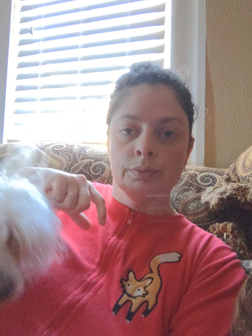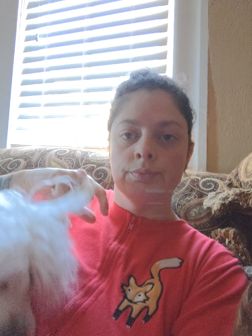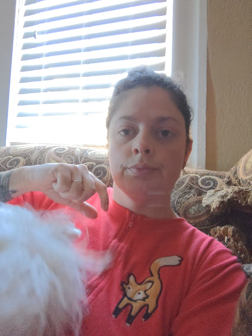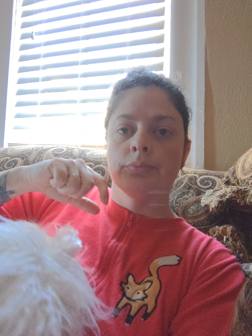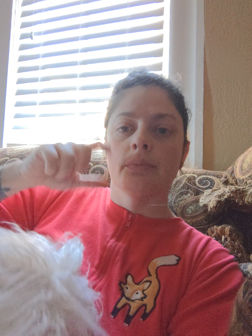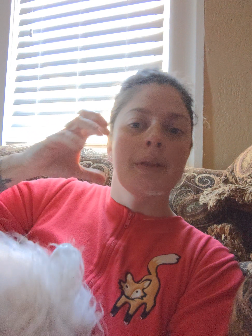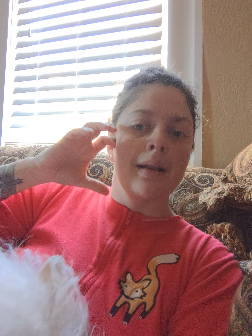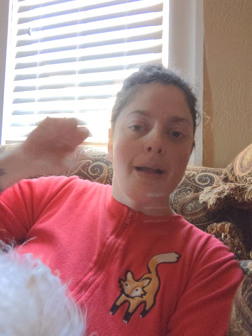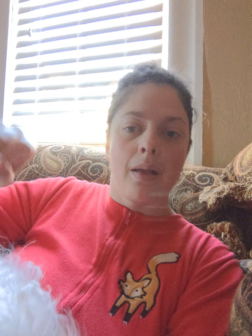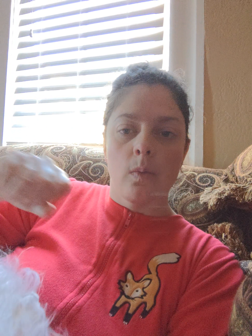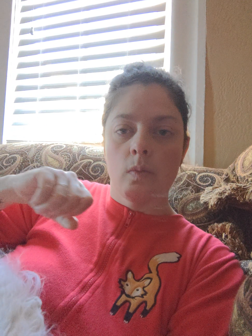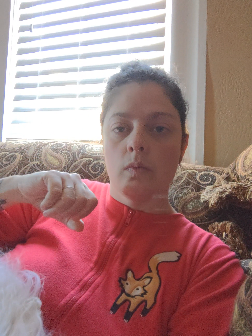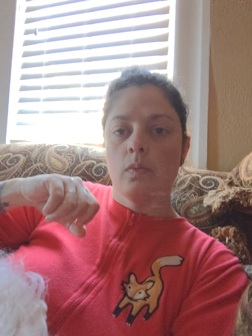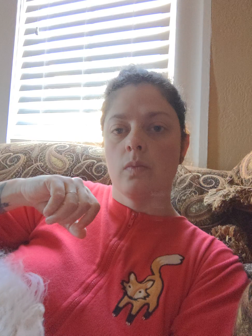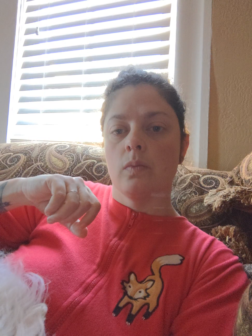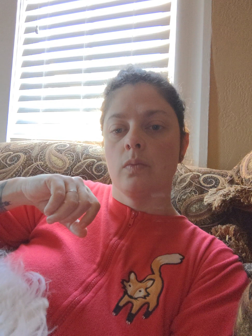loud